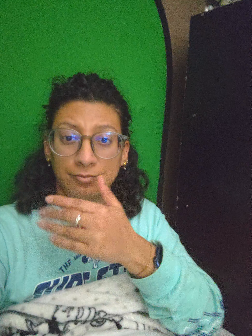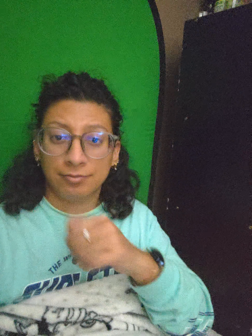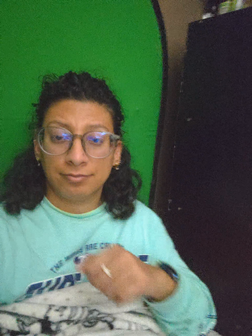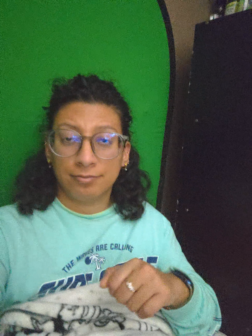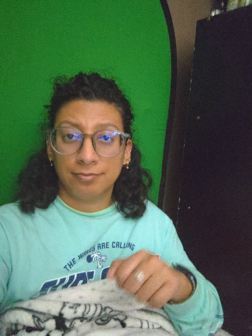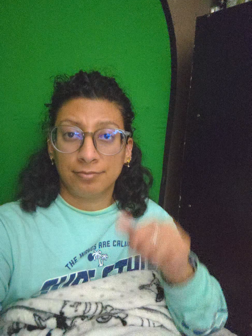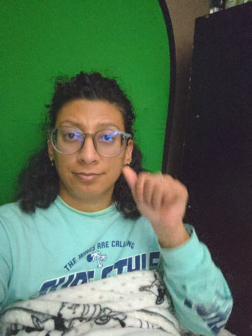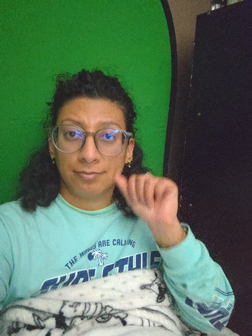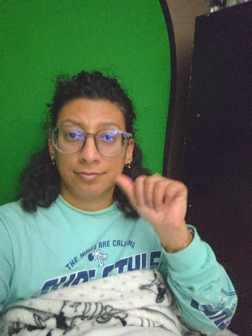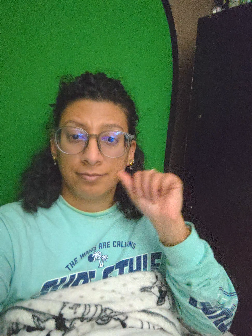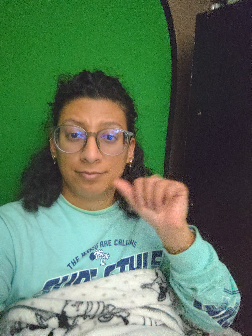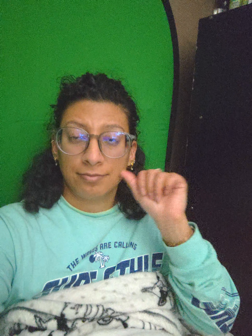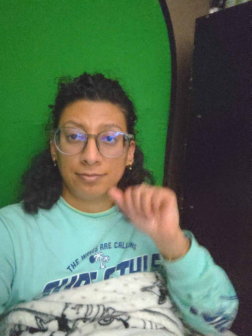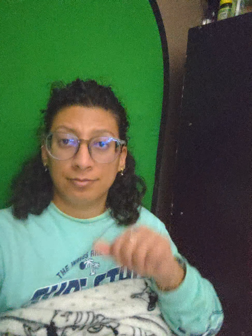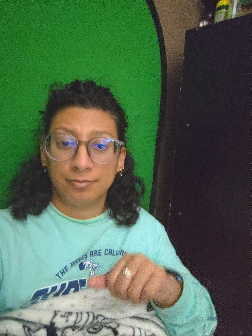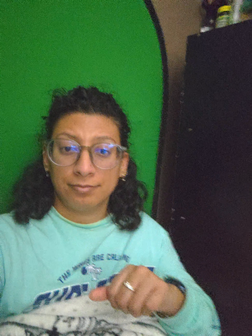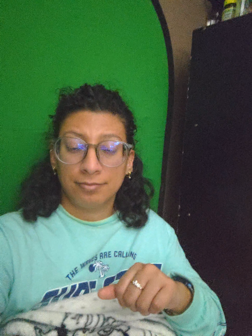aunt